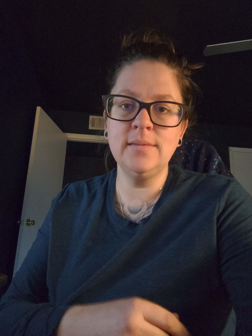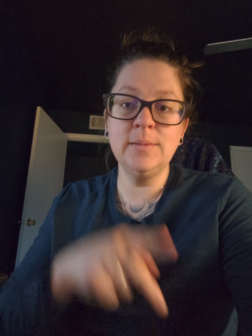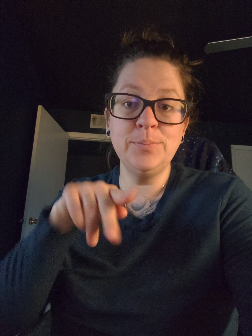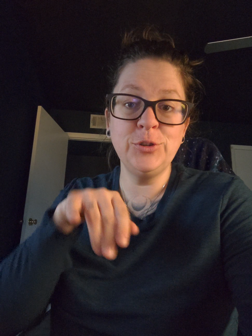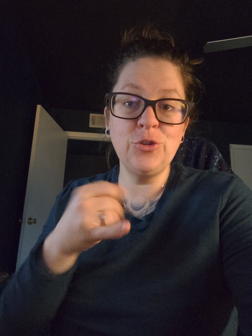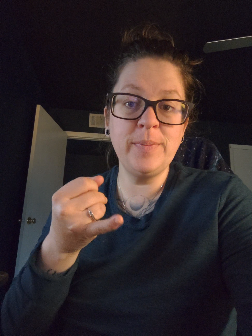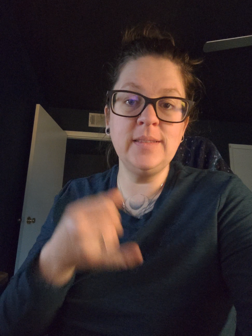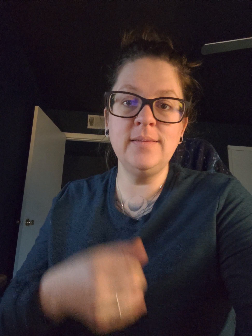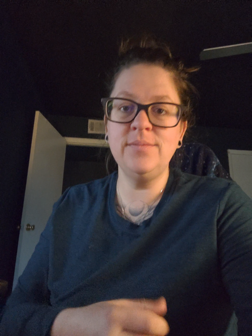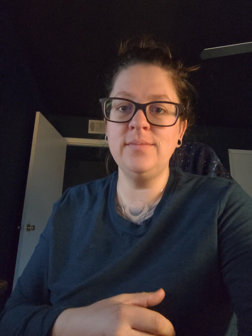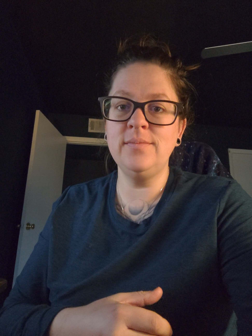pajamas